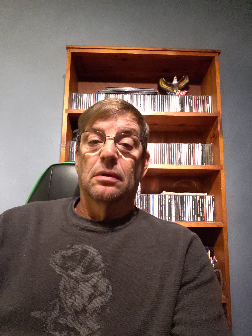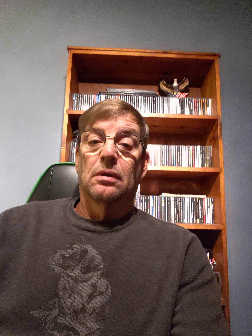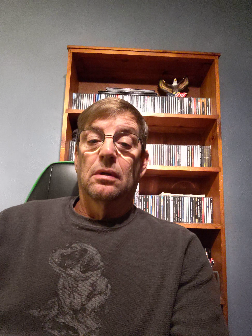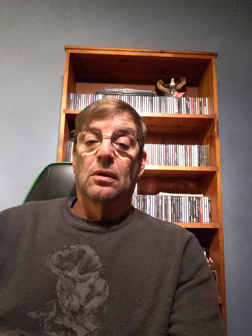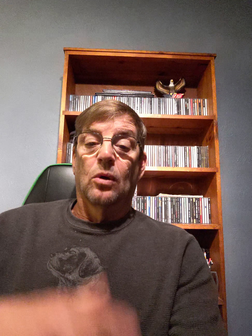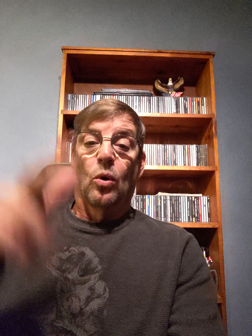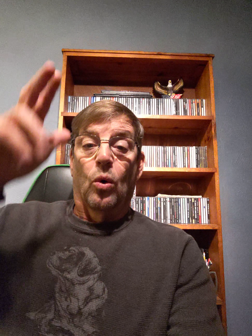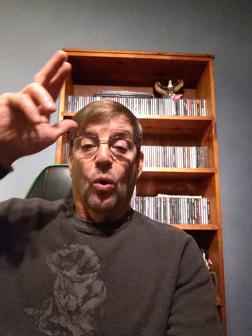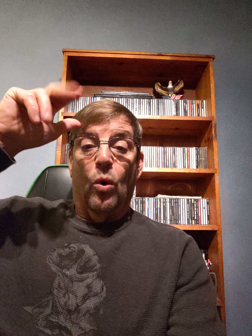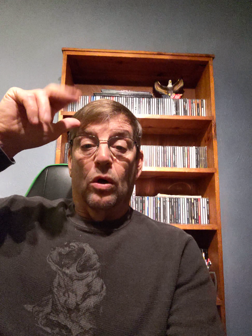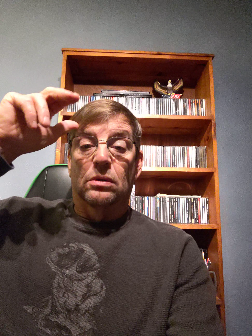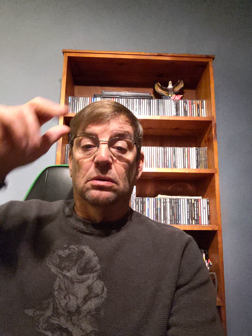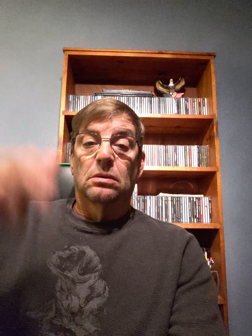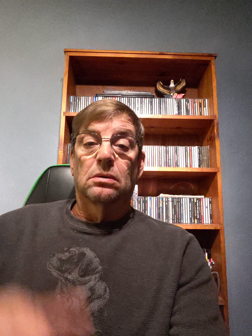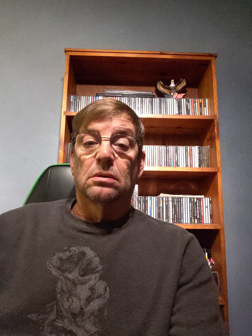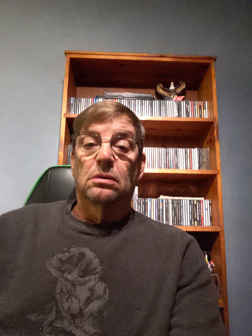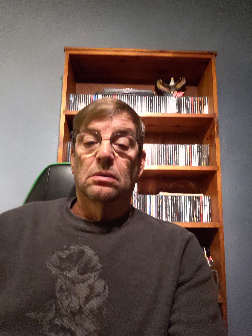horse